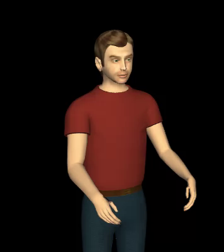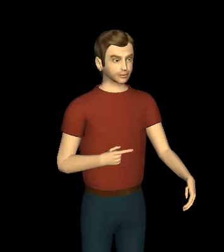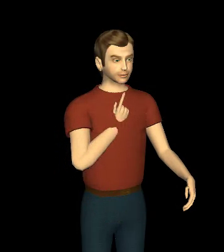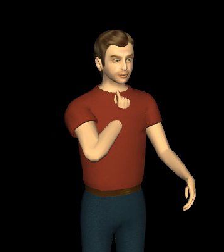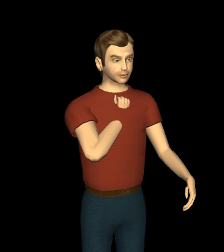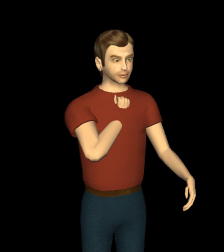يونيو